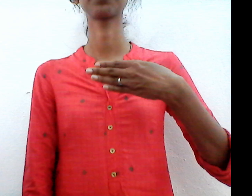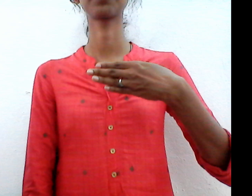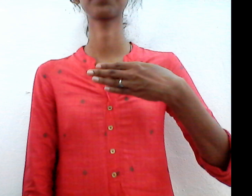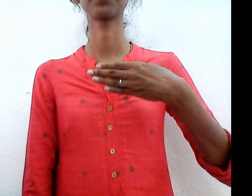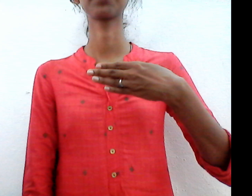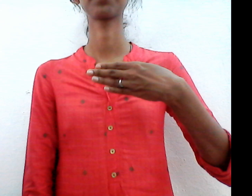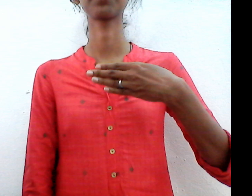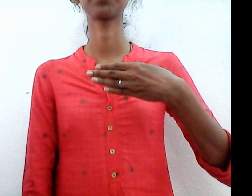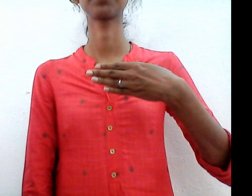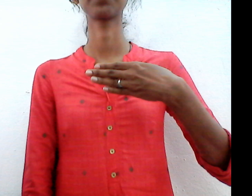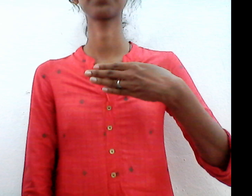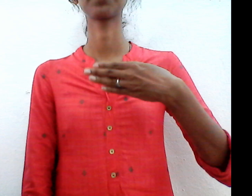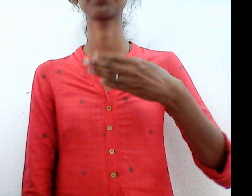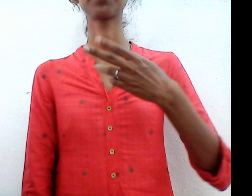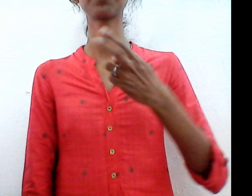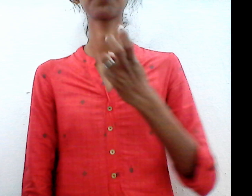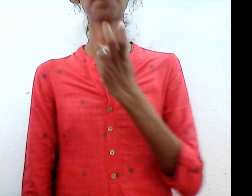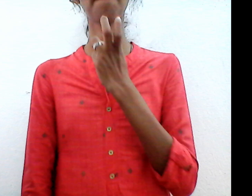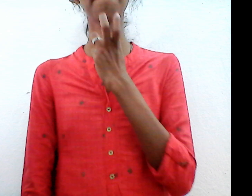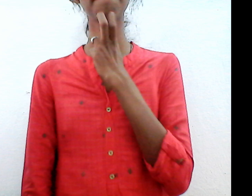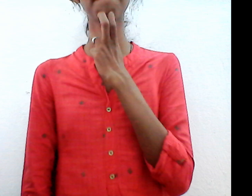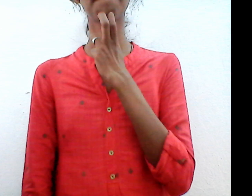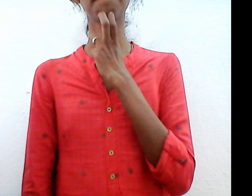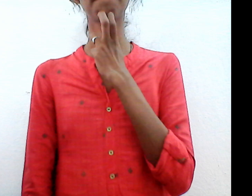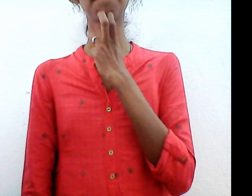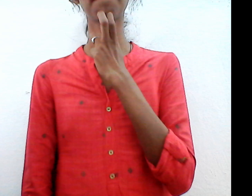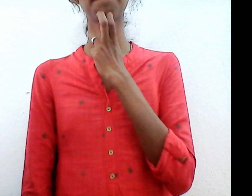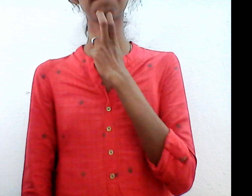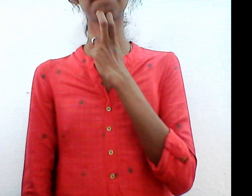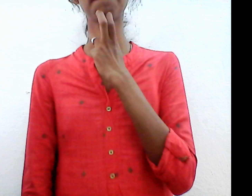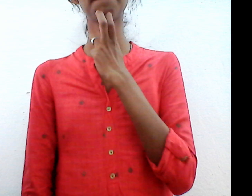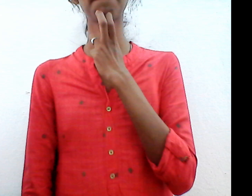അഃ